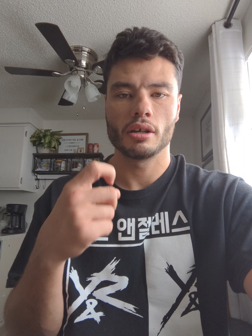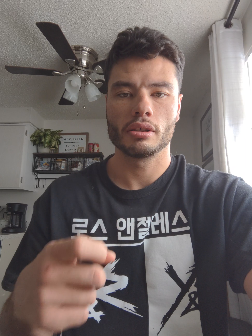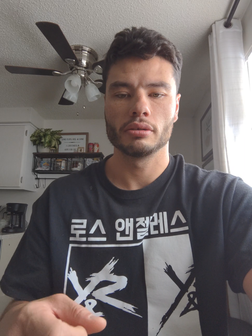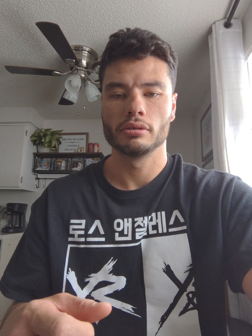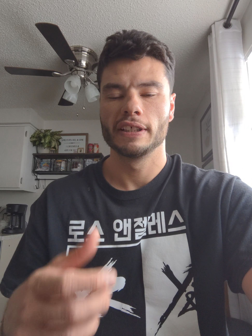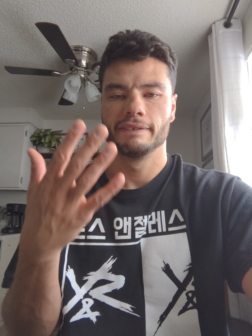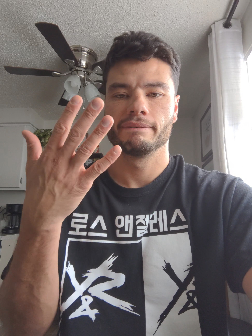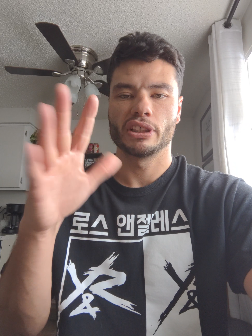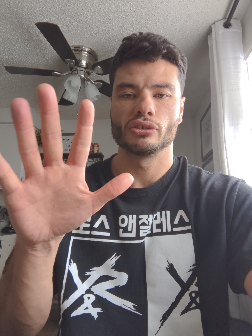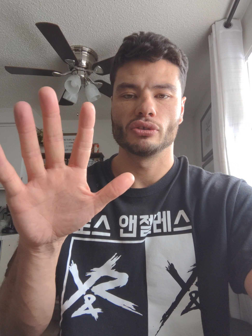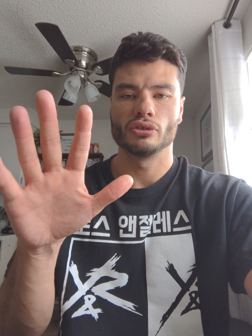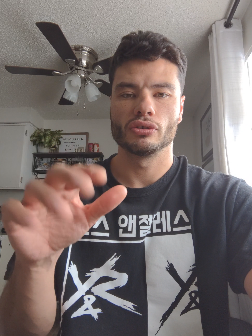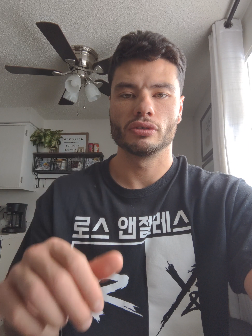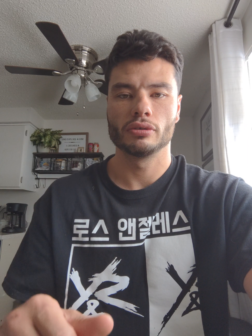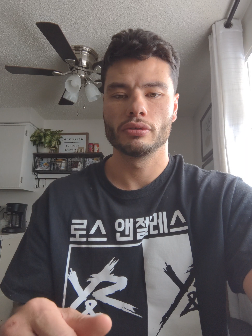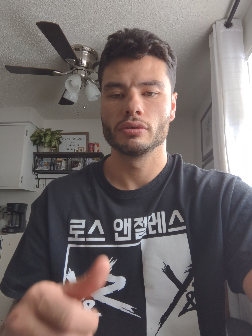finish